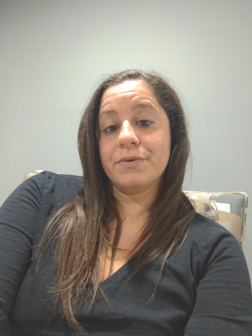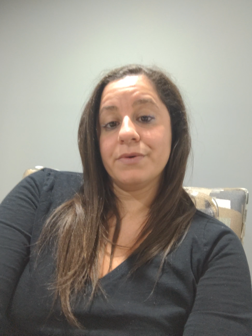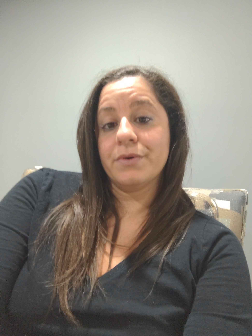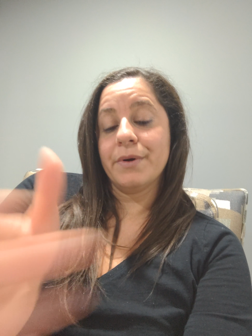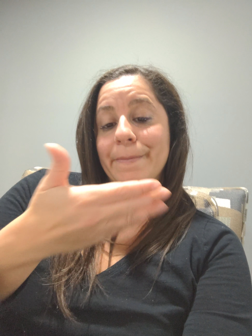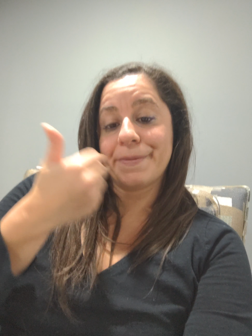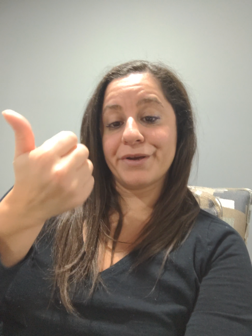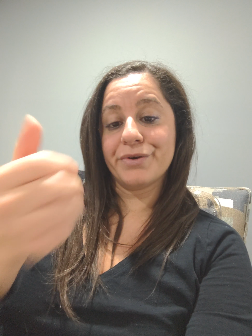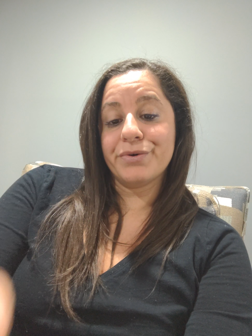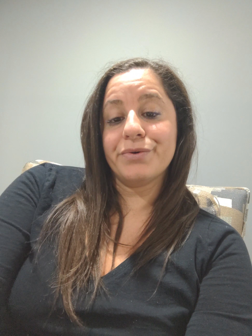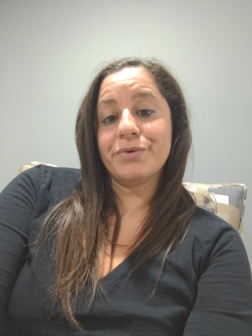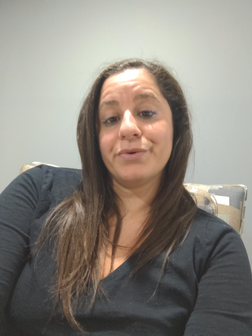better